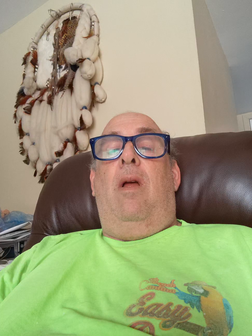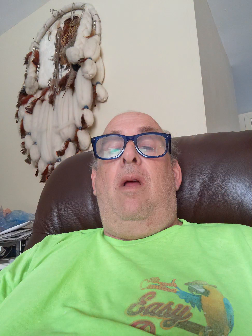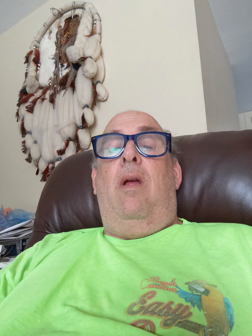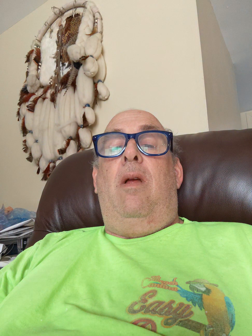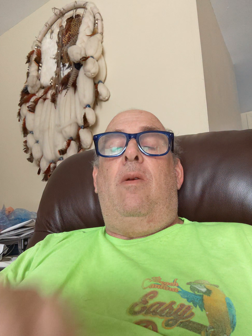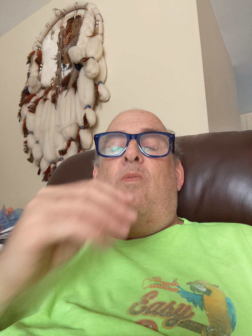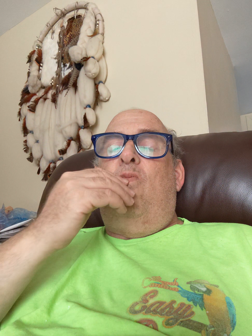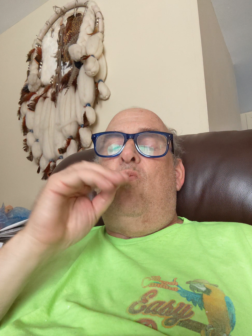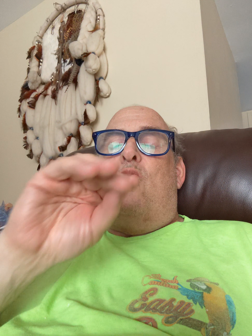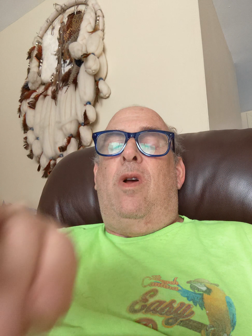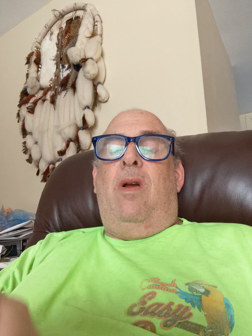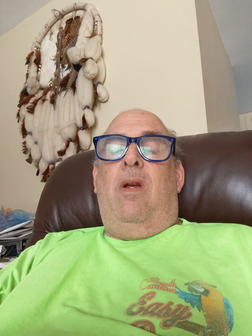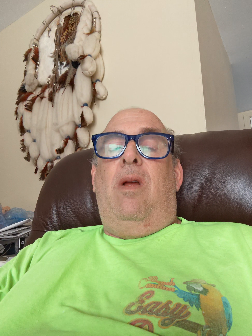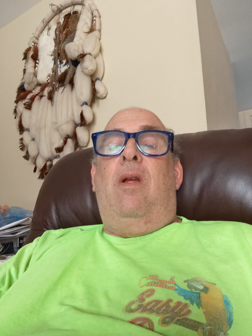kiss